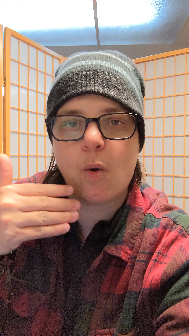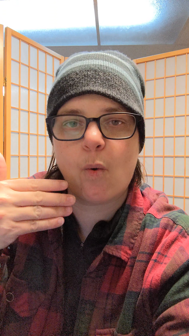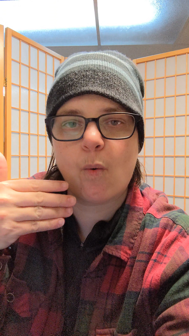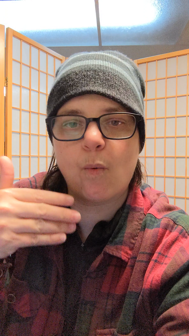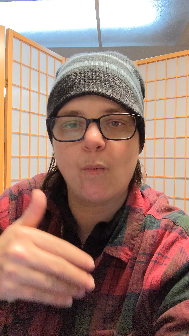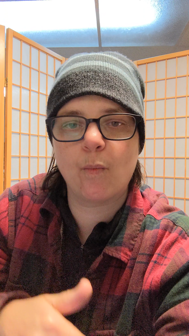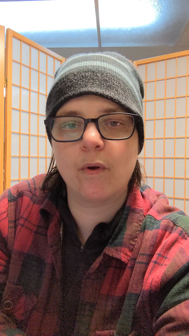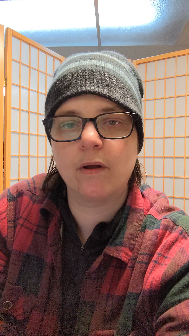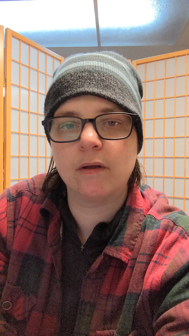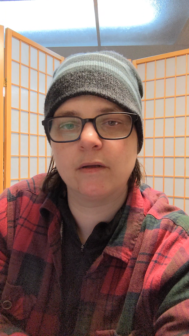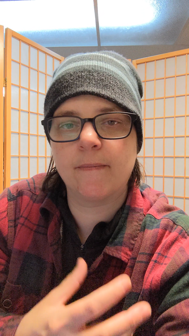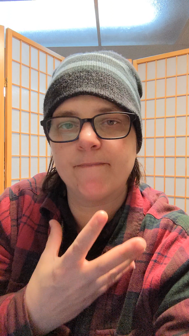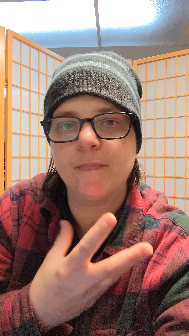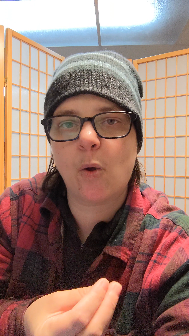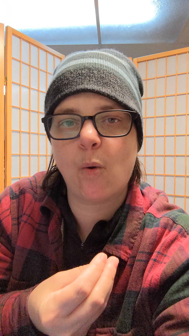poor